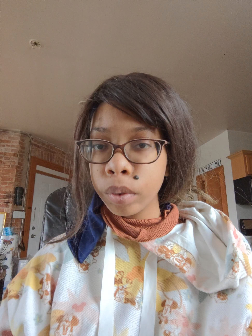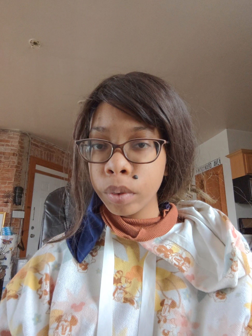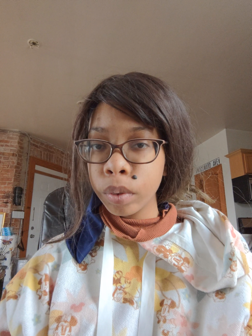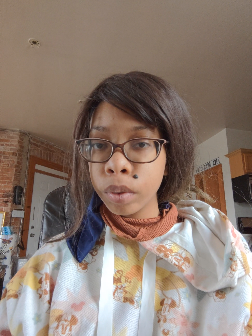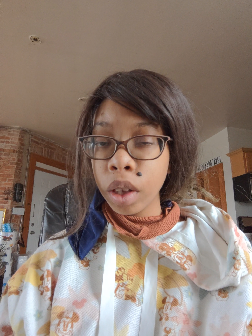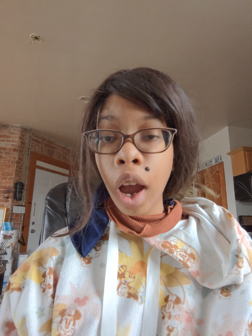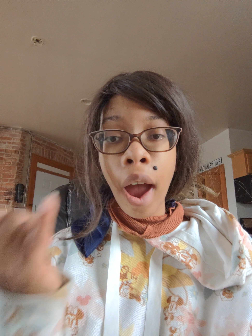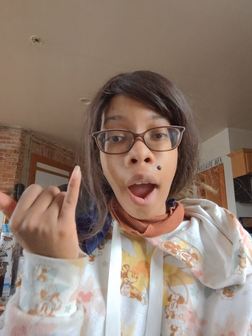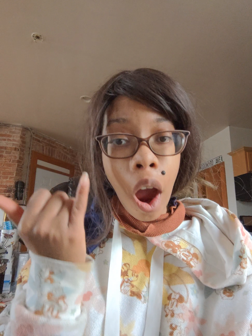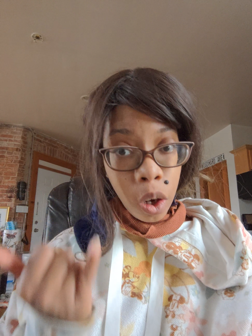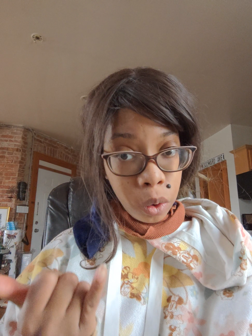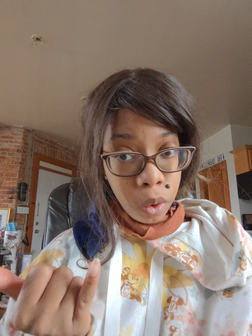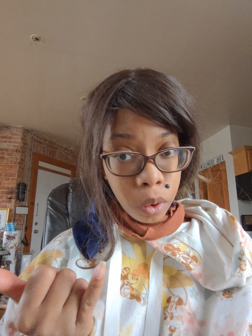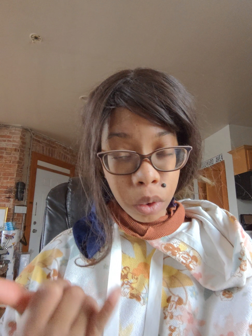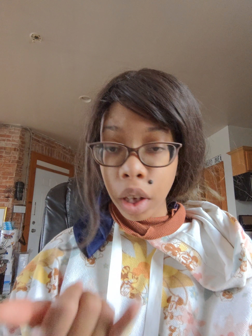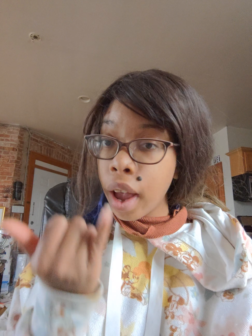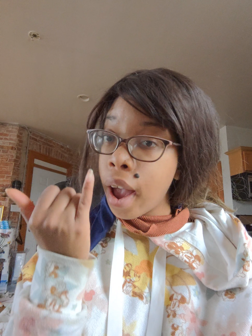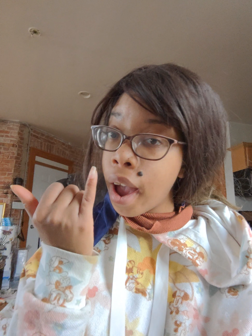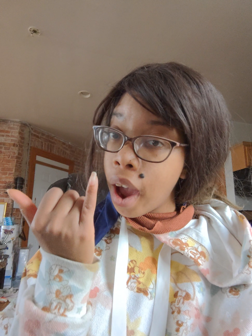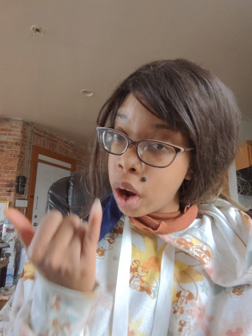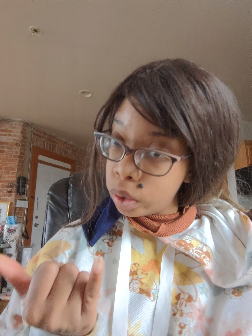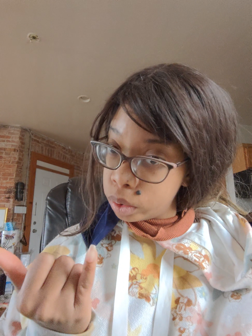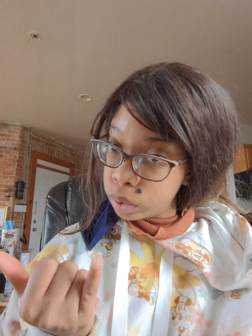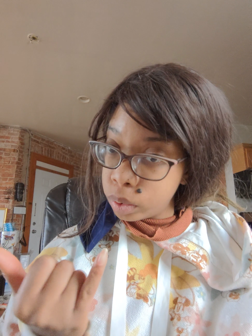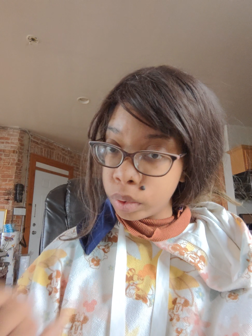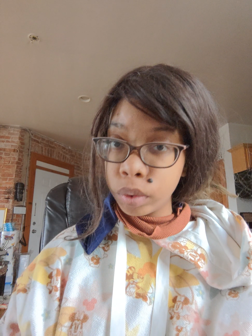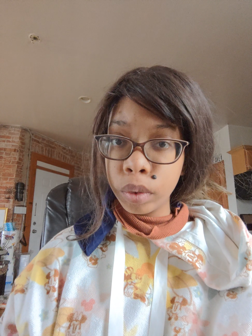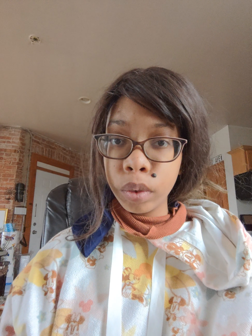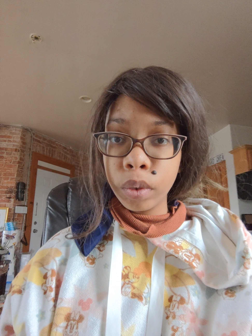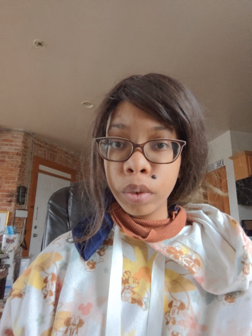now